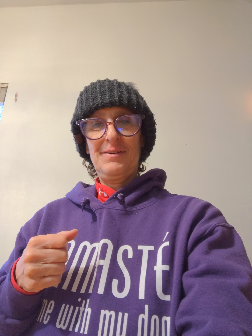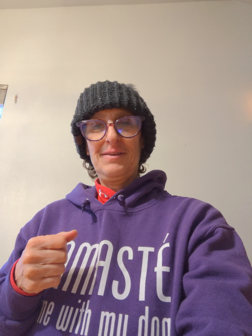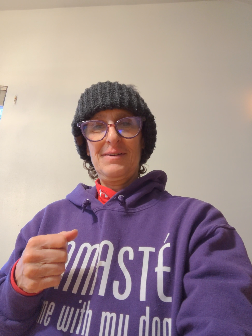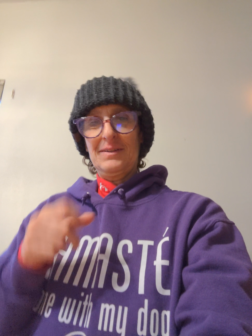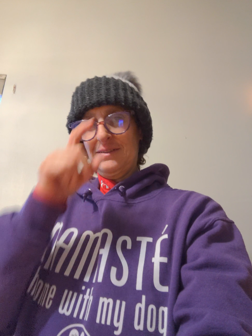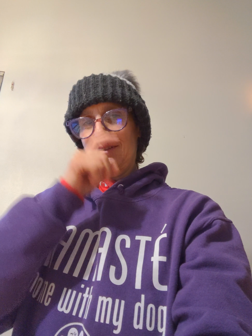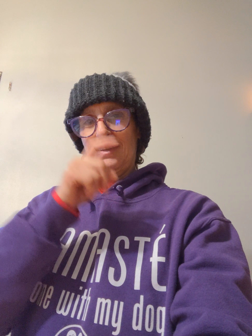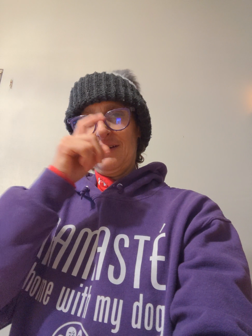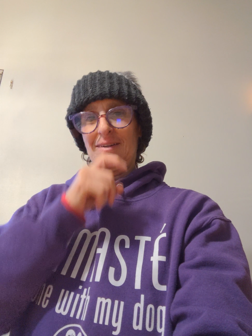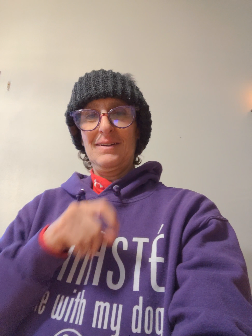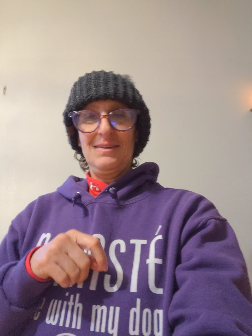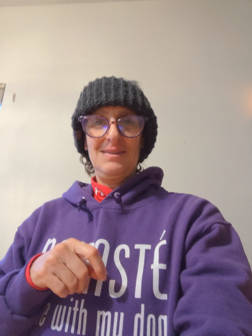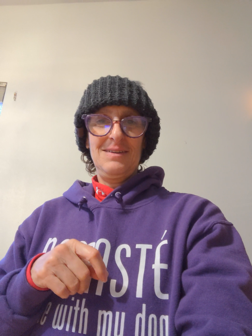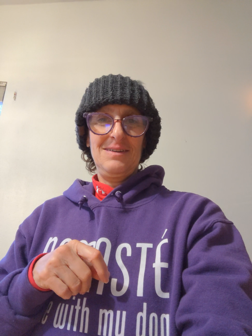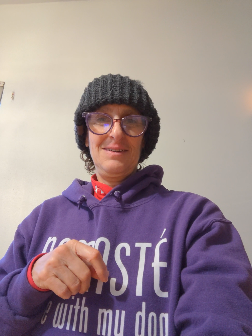doll